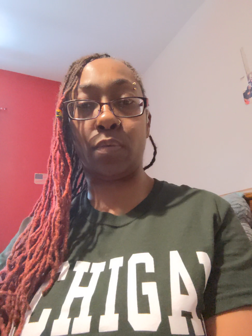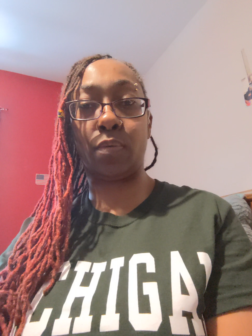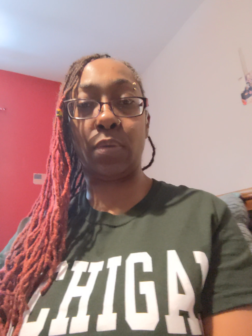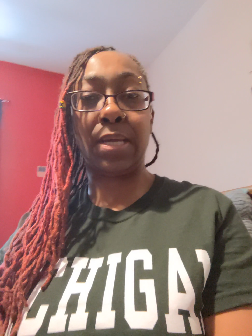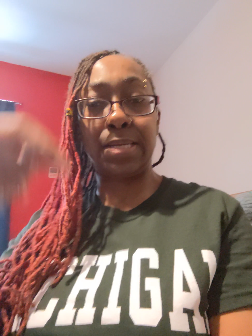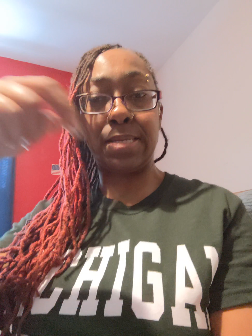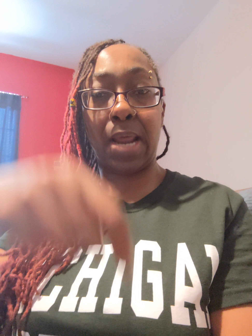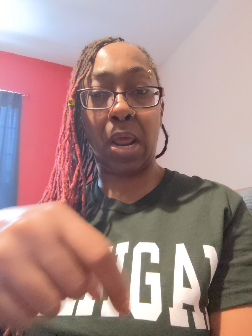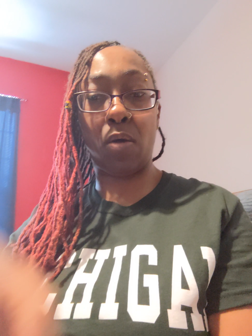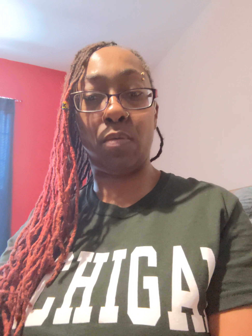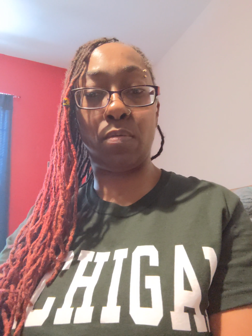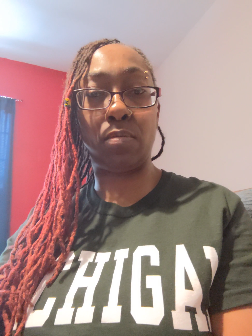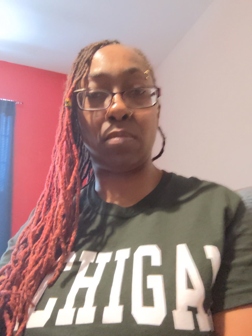down